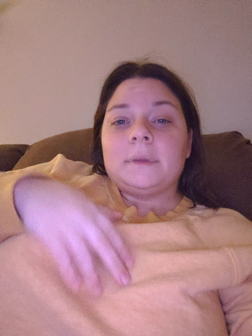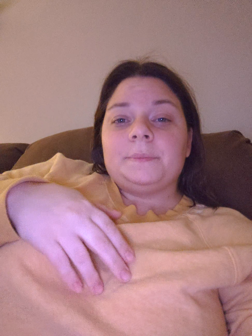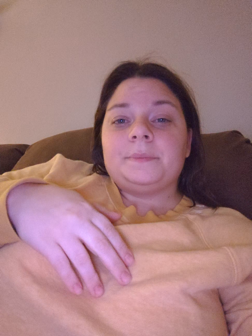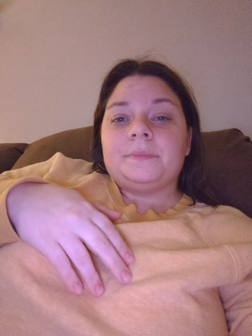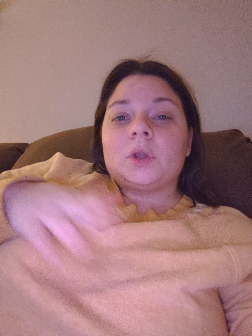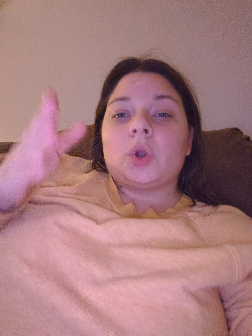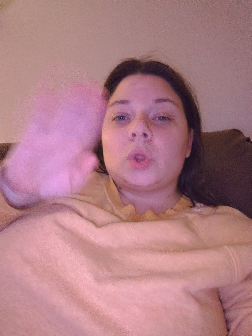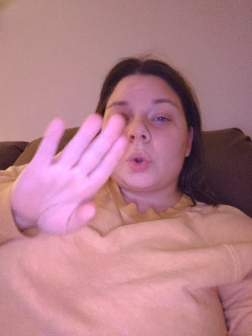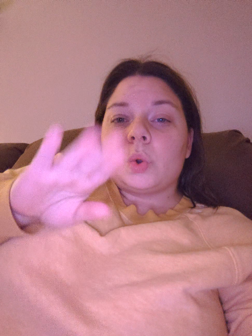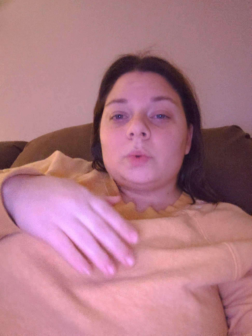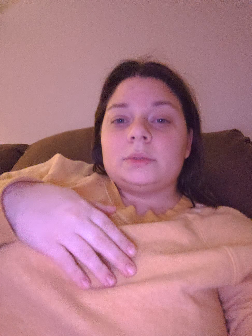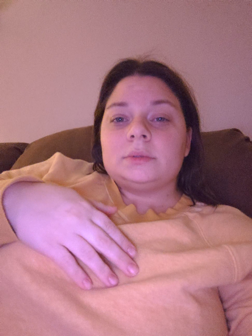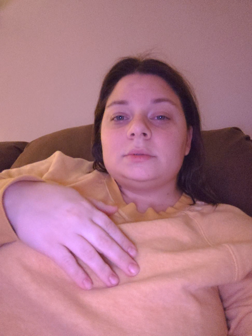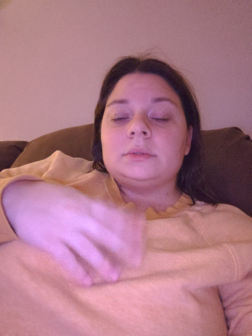close